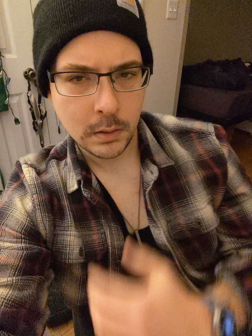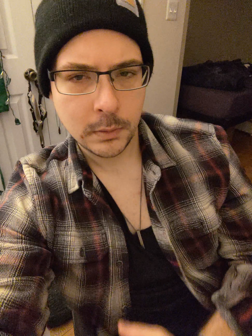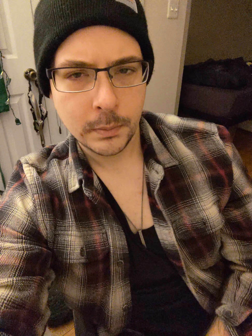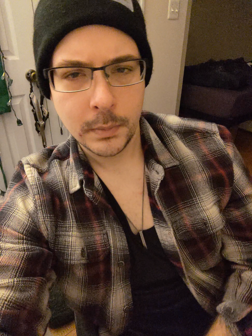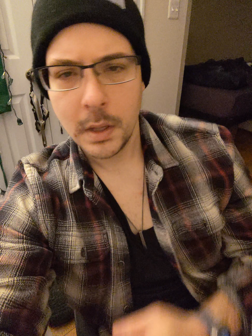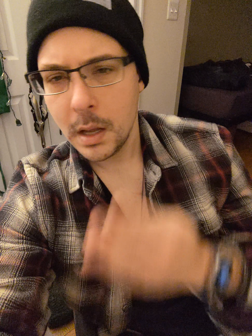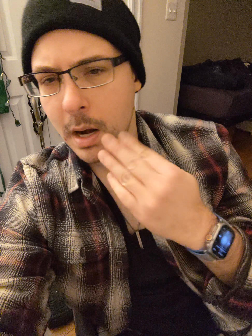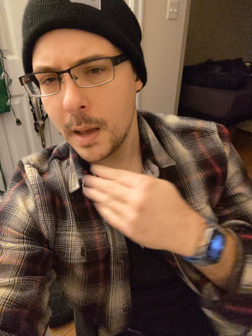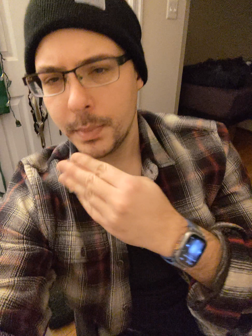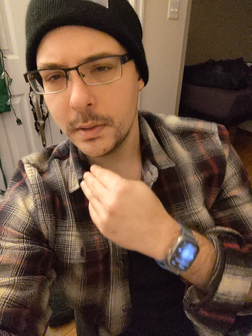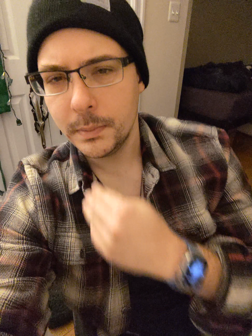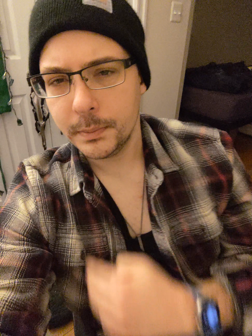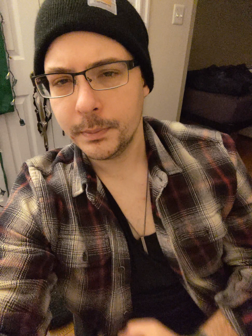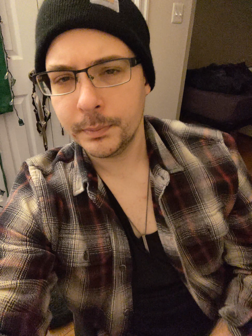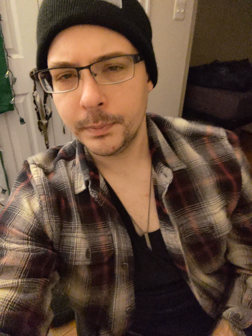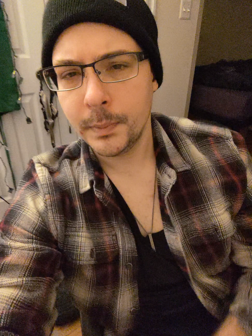napkin